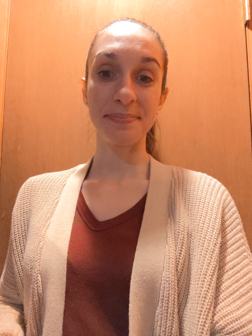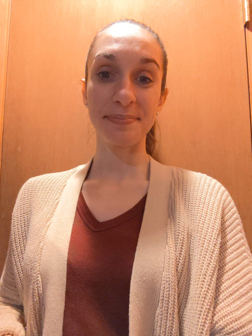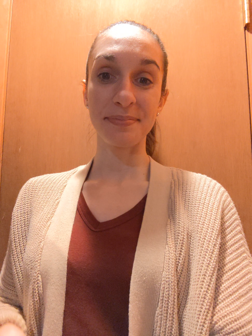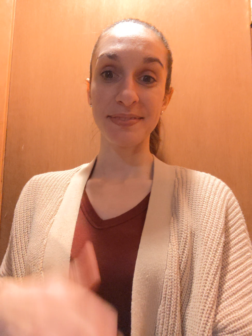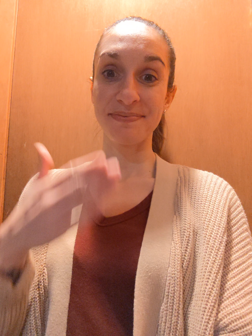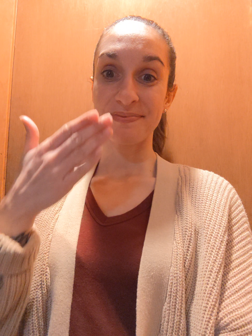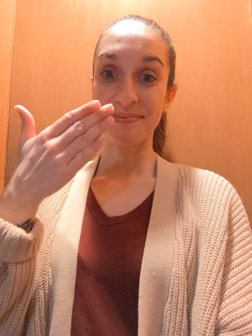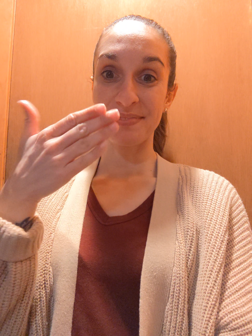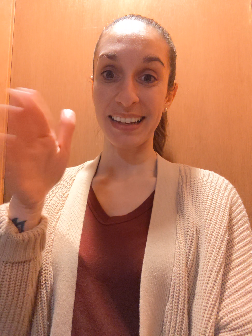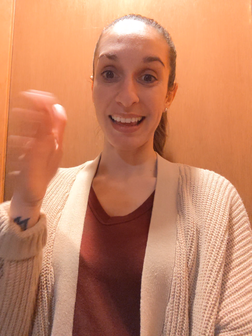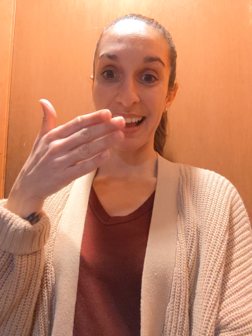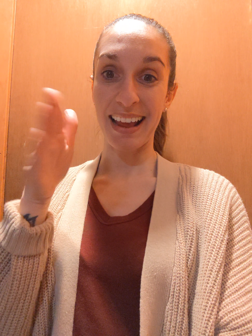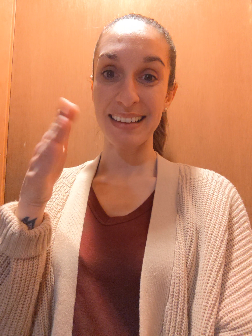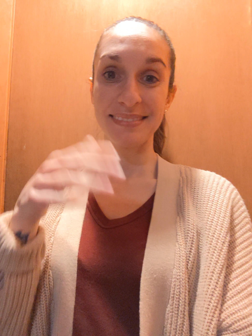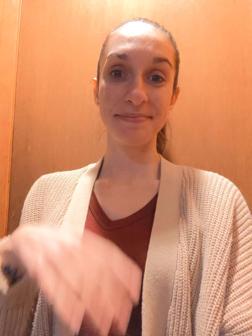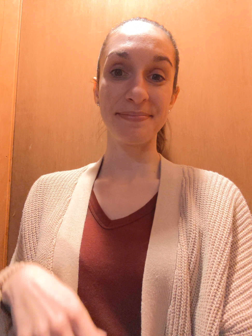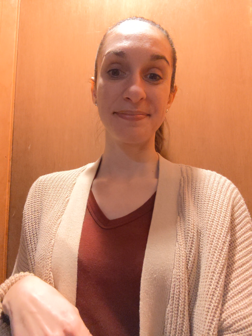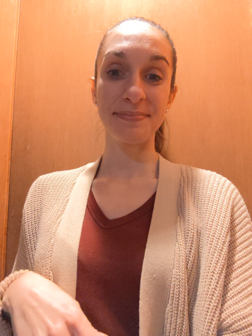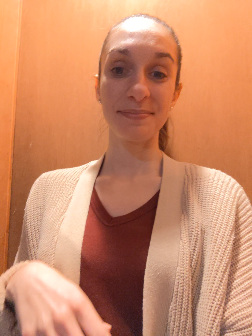flag